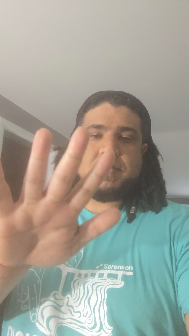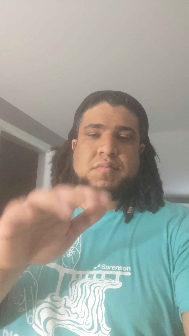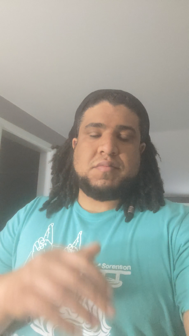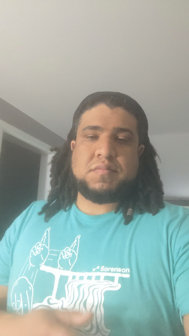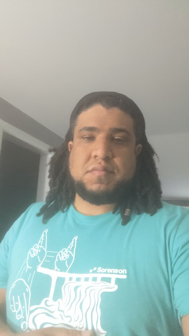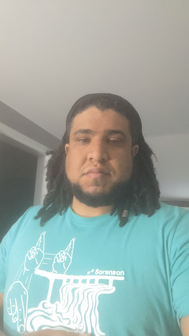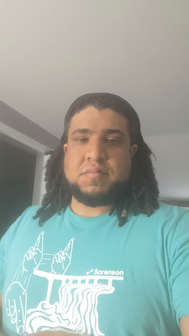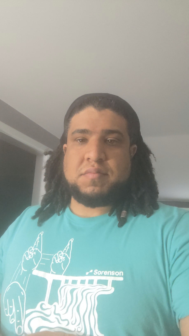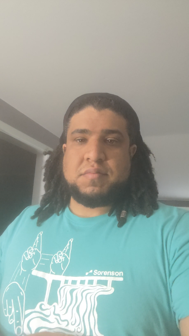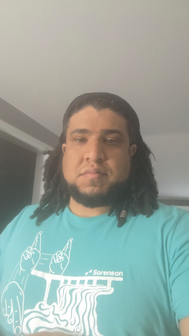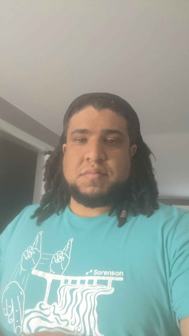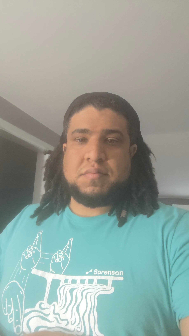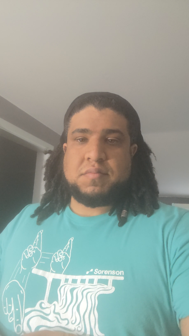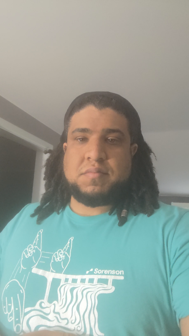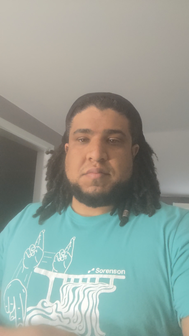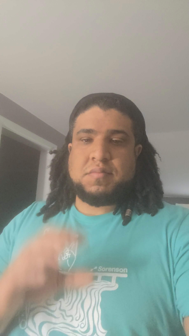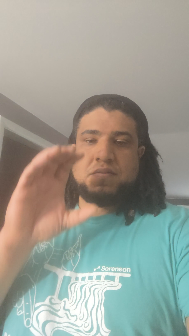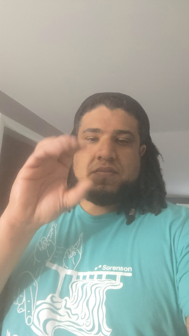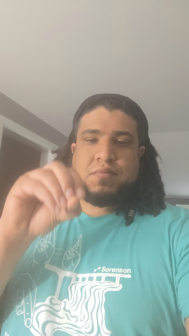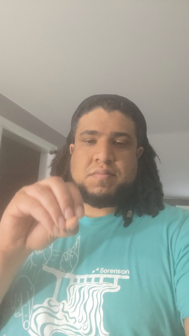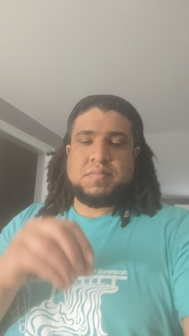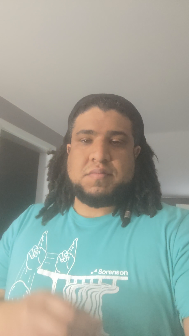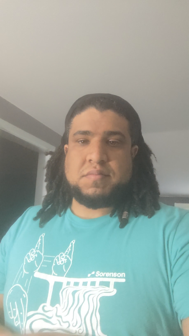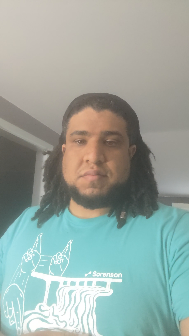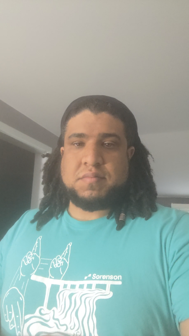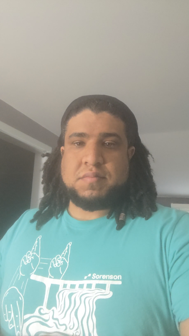bite